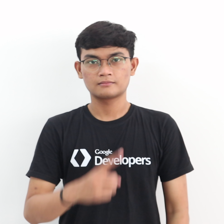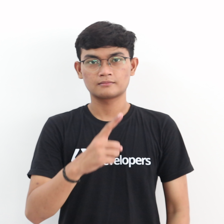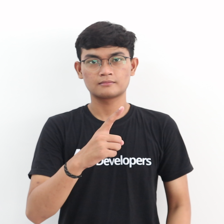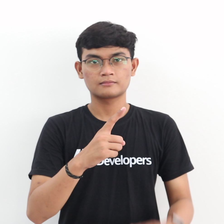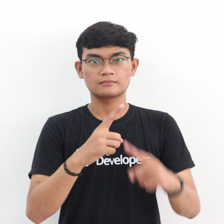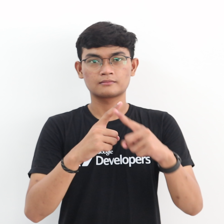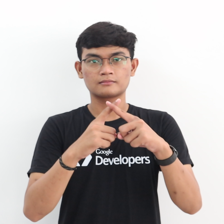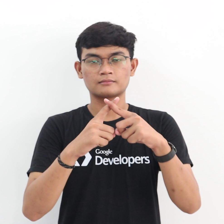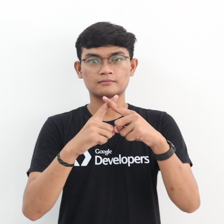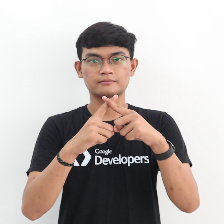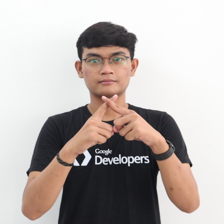X